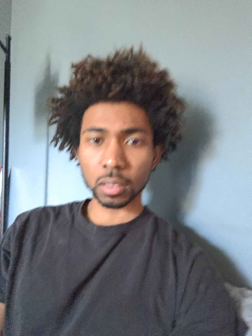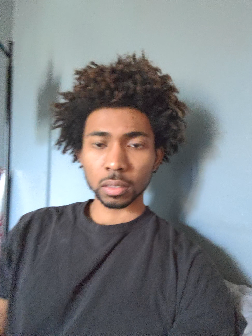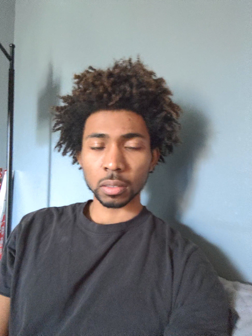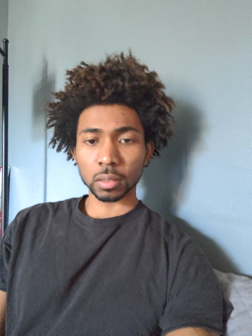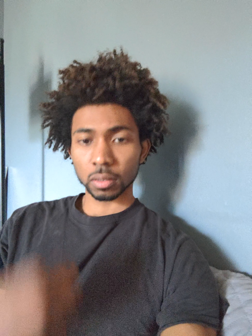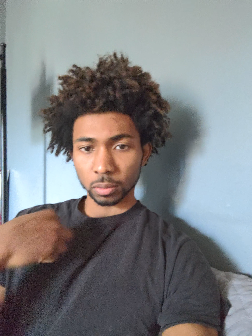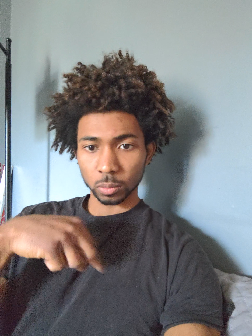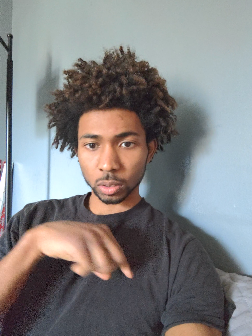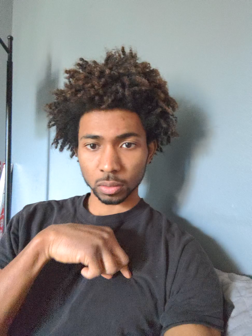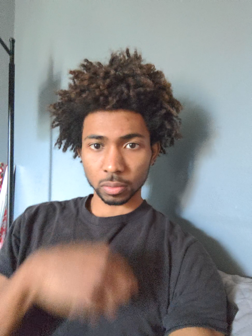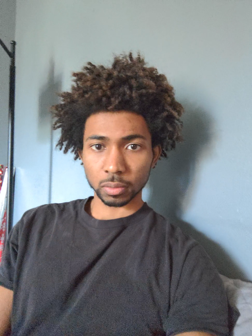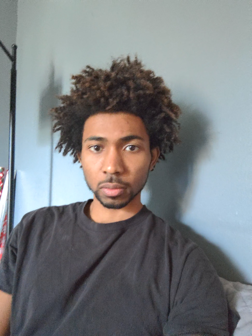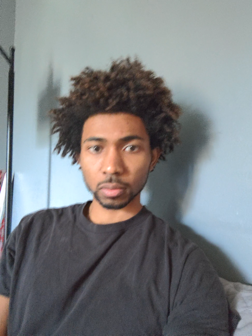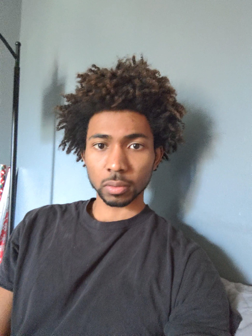we